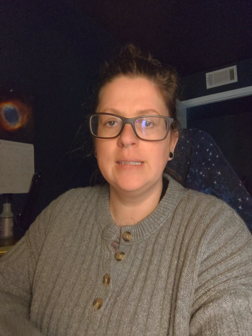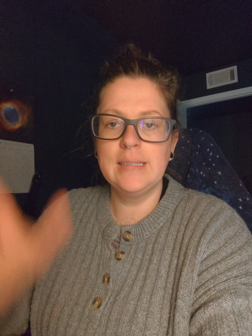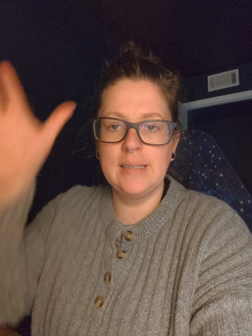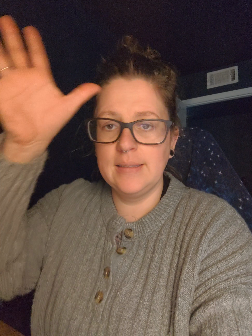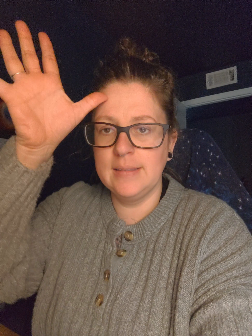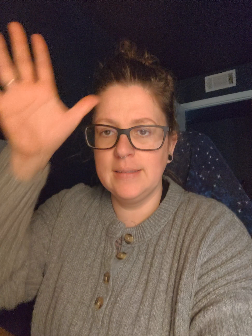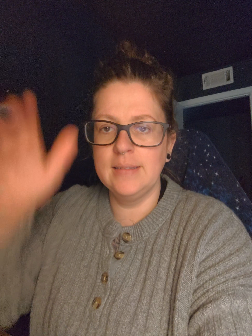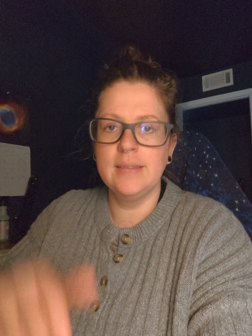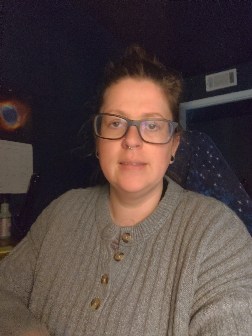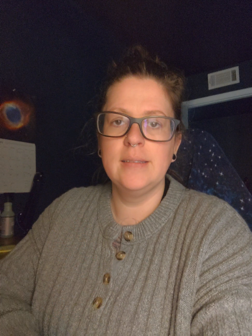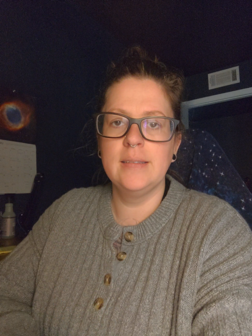dad